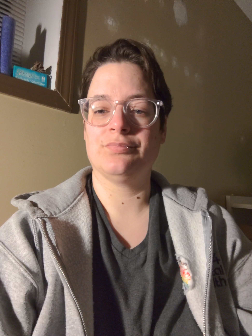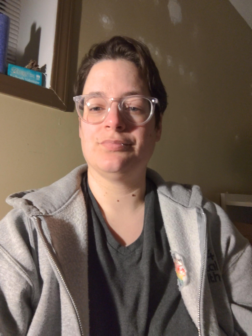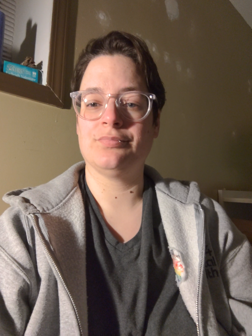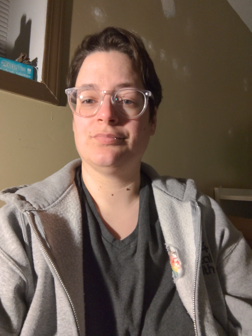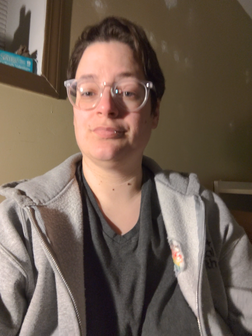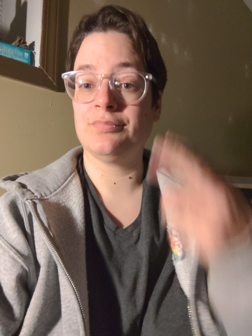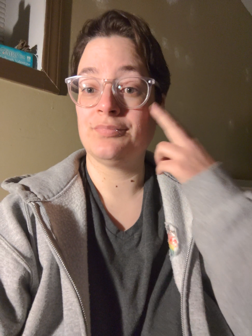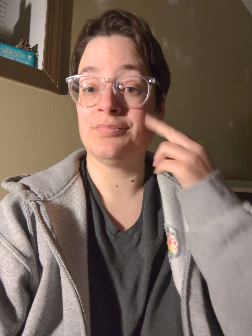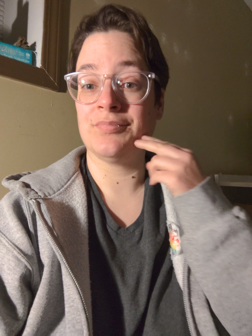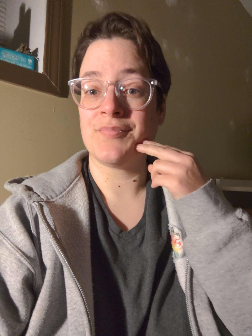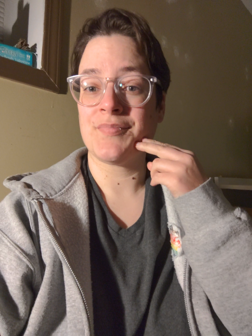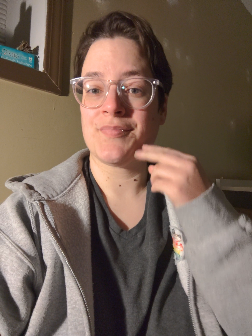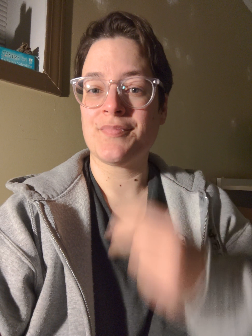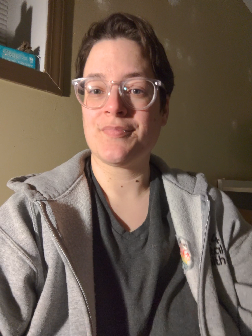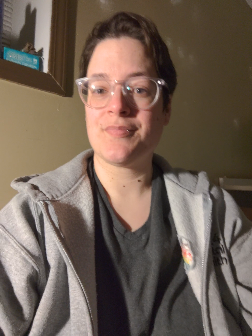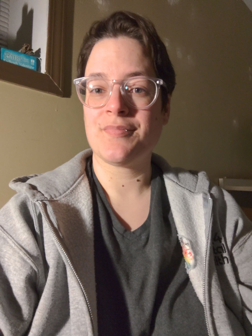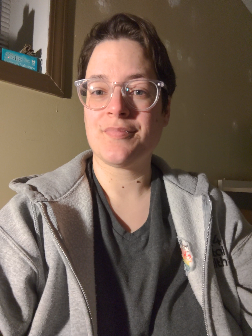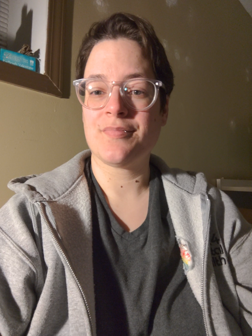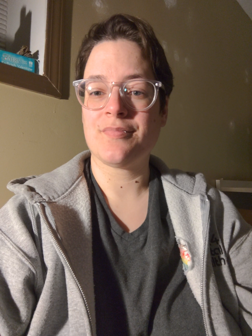head